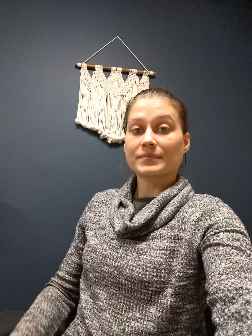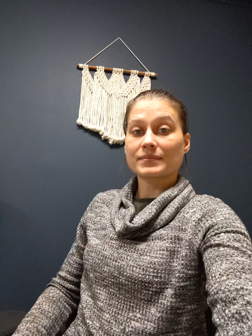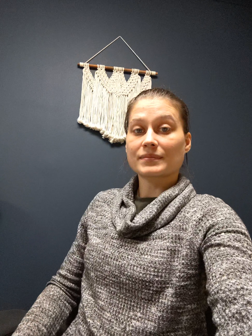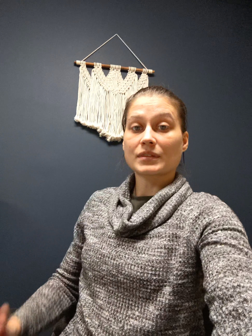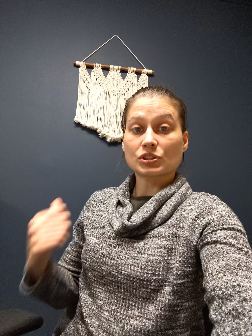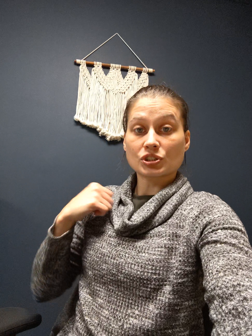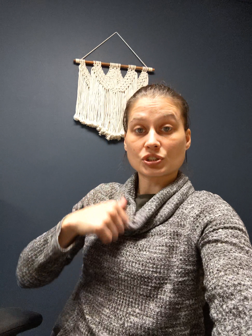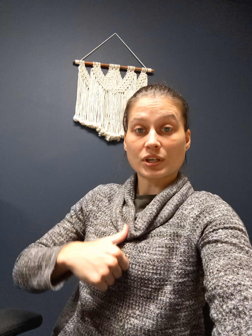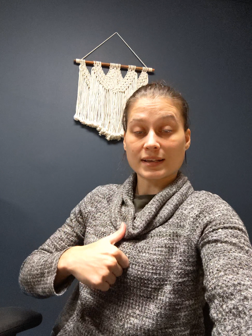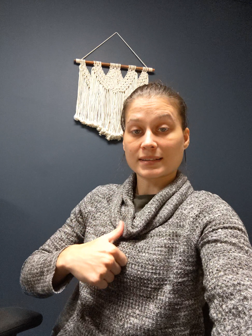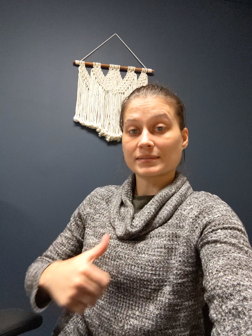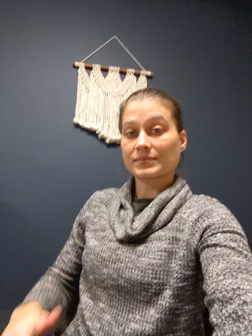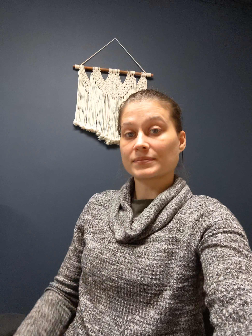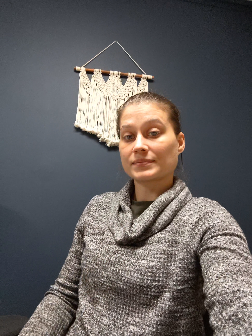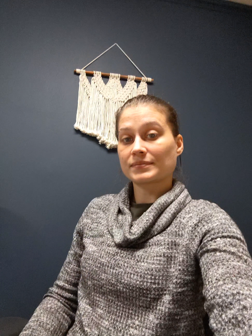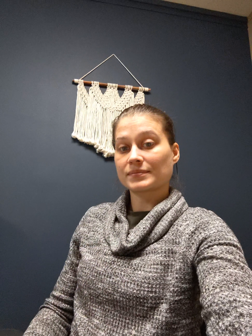jacket